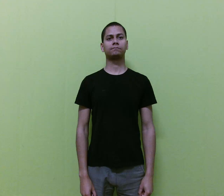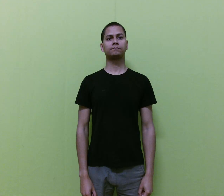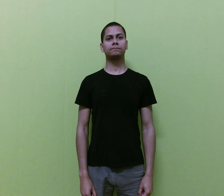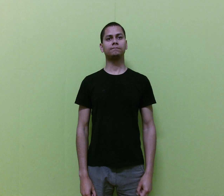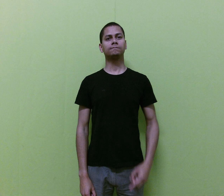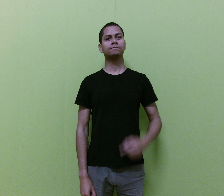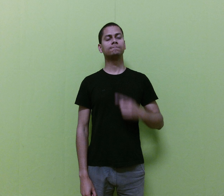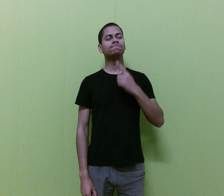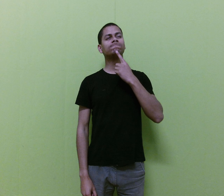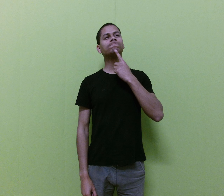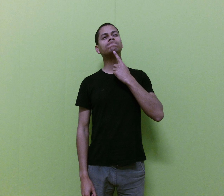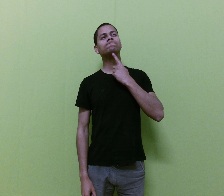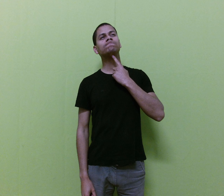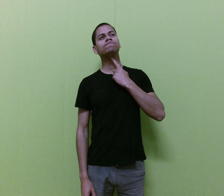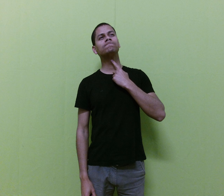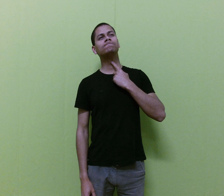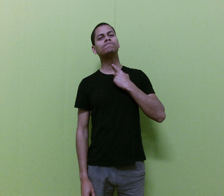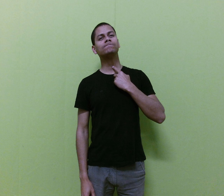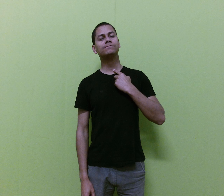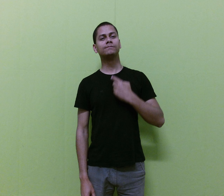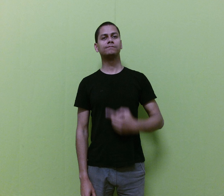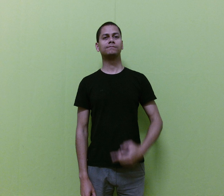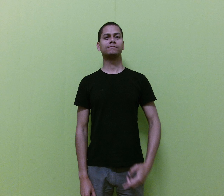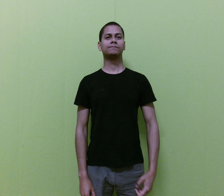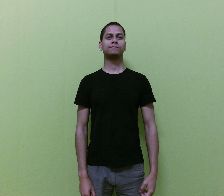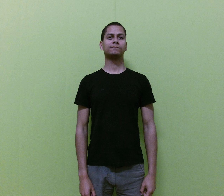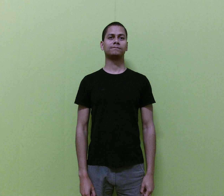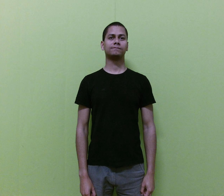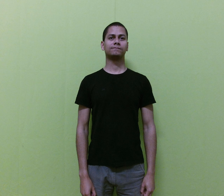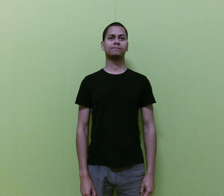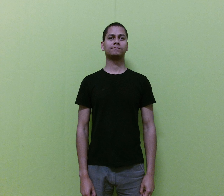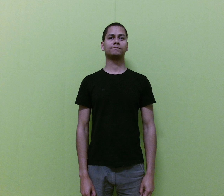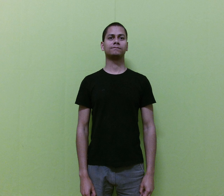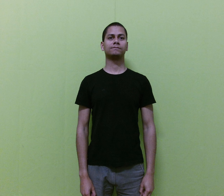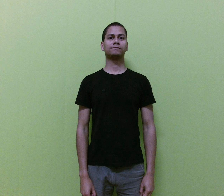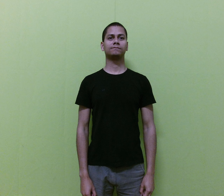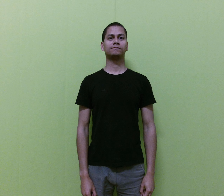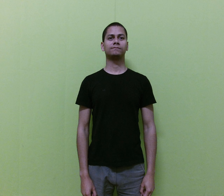vontade